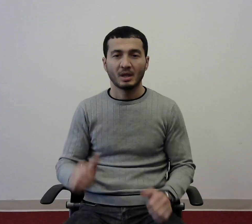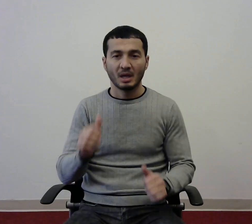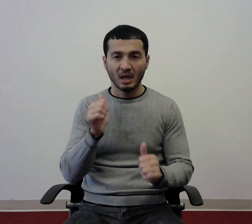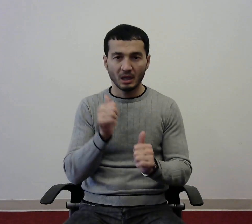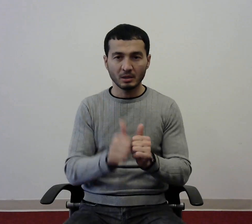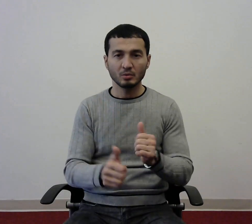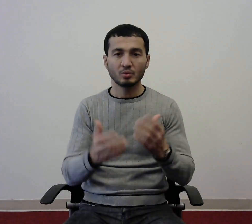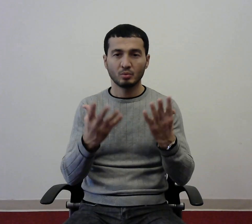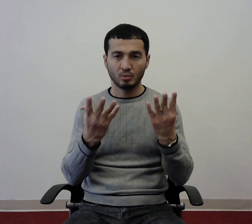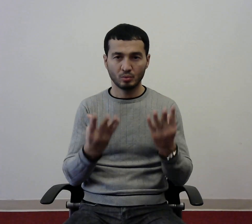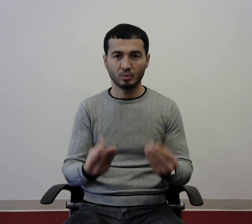hər gün